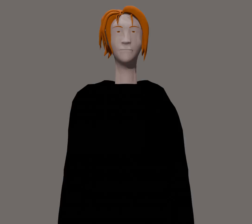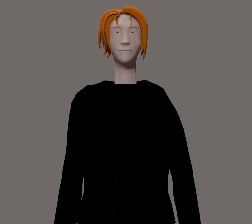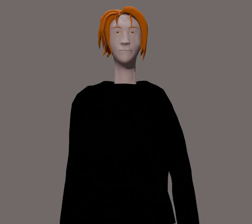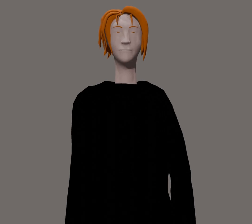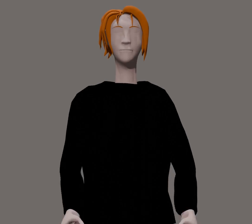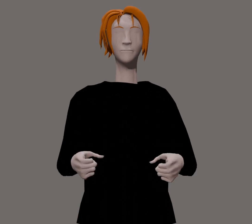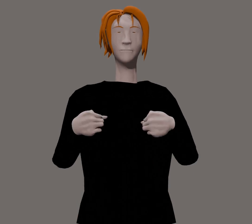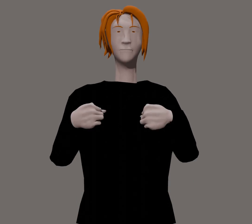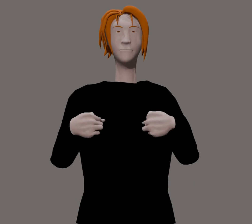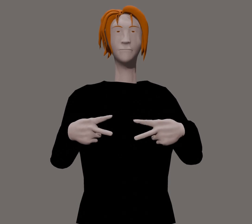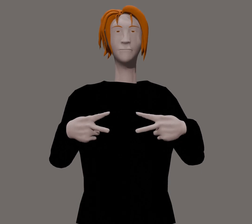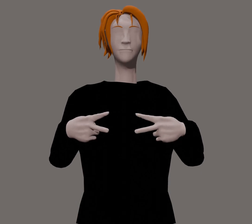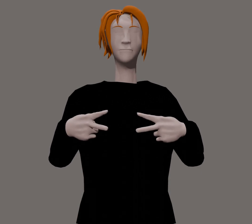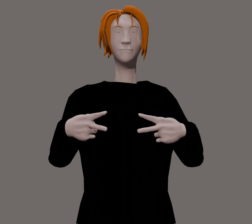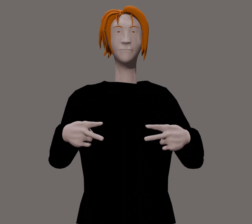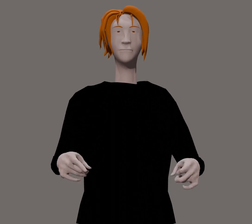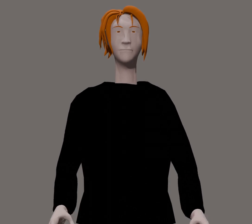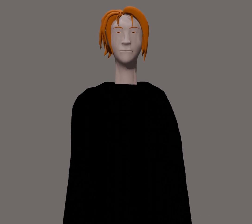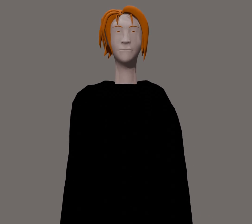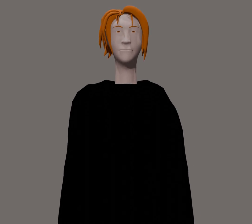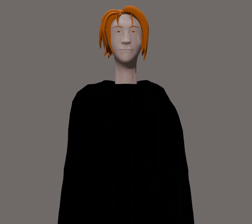Code